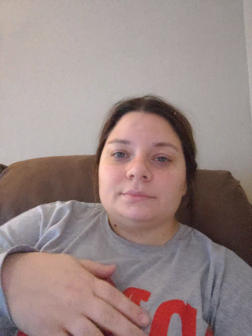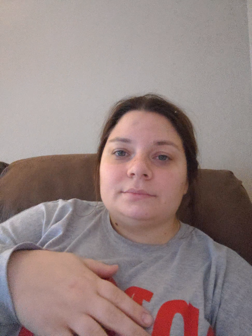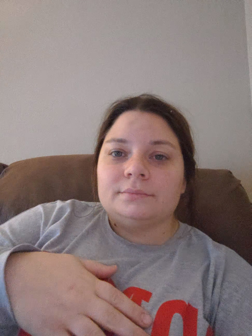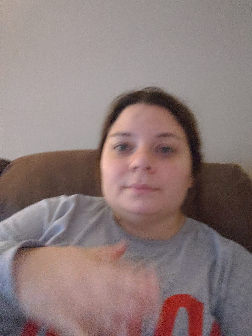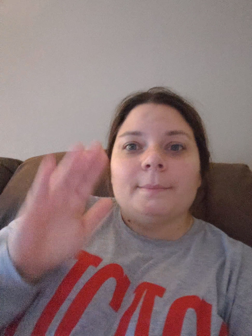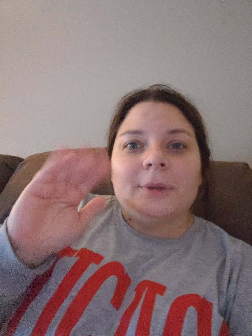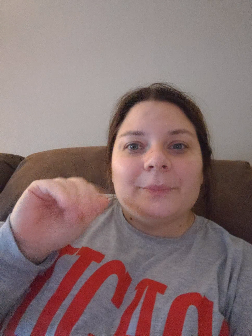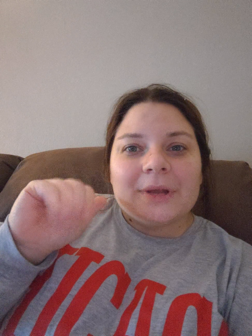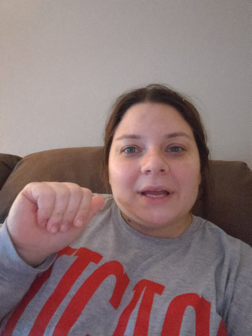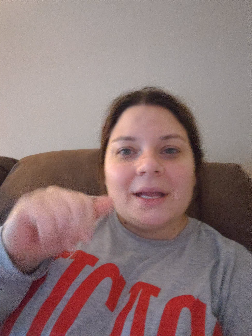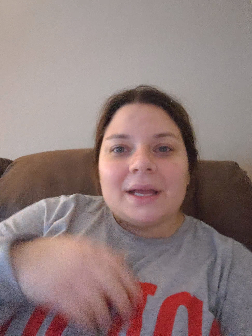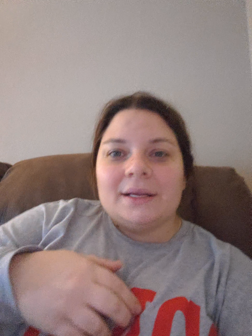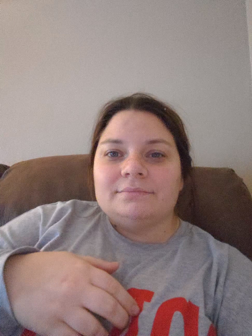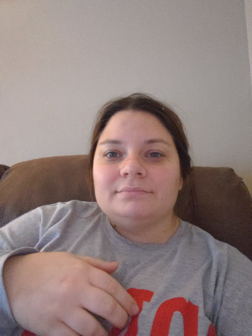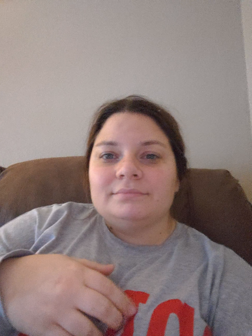bye